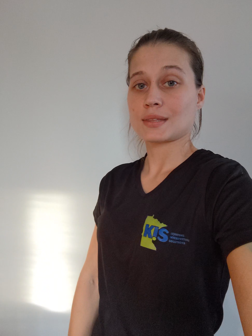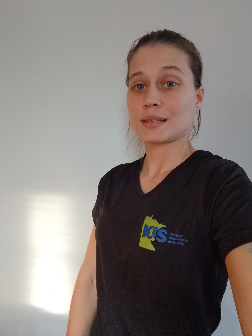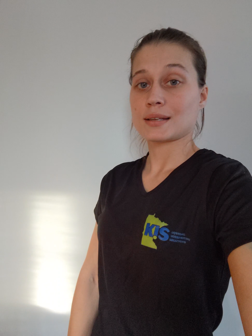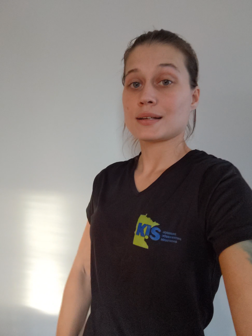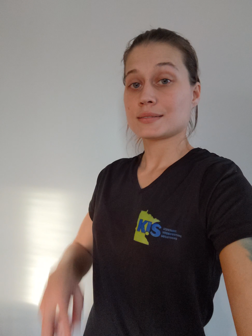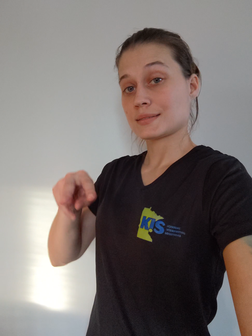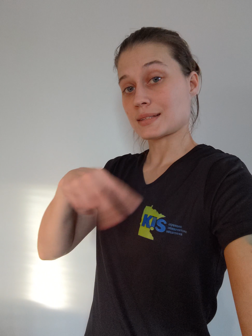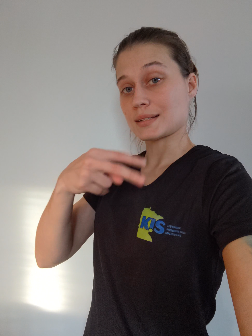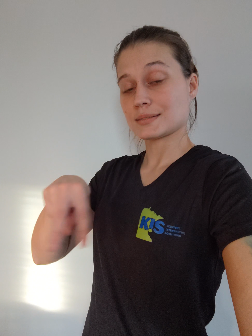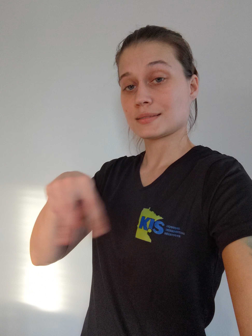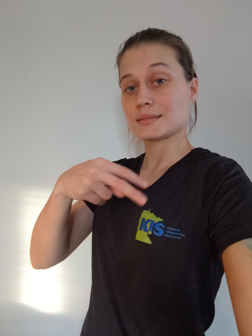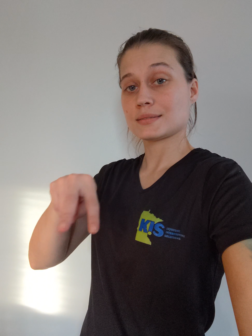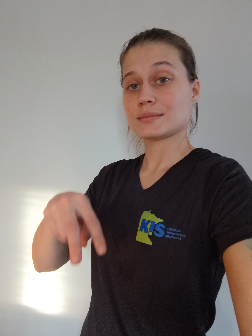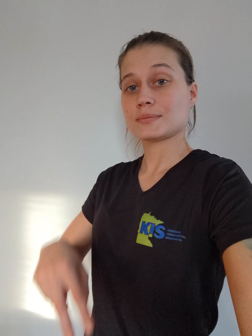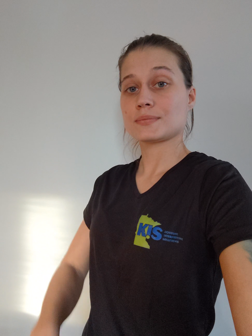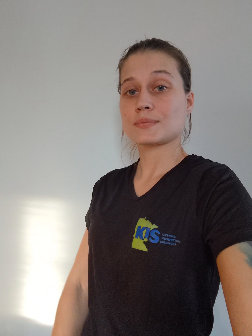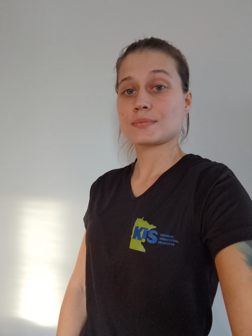dance